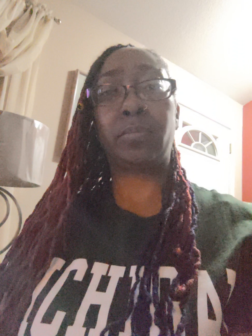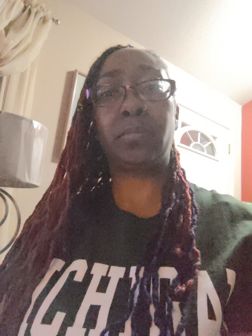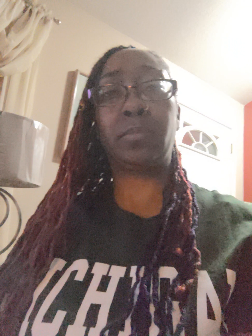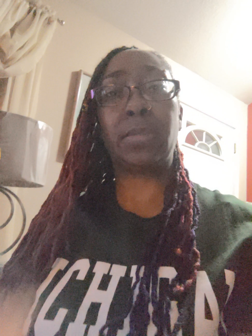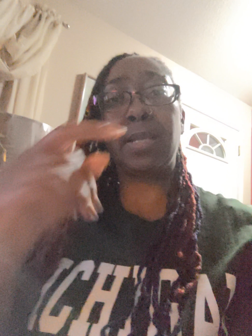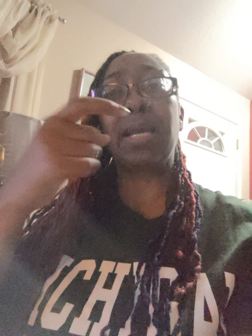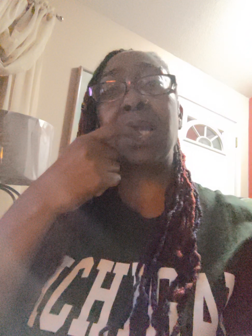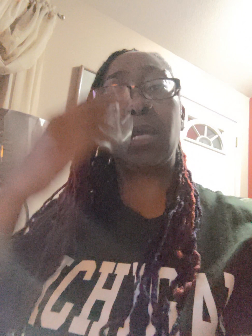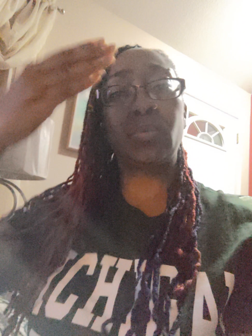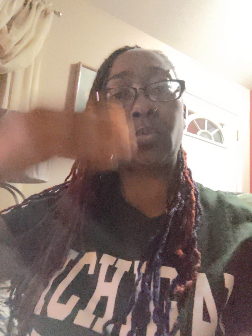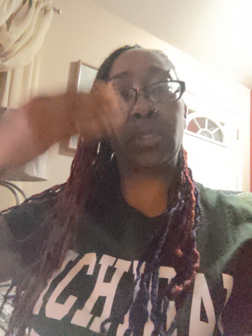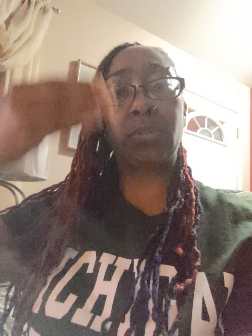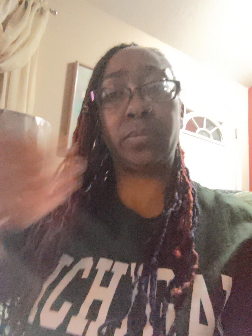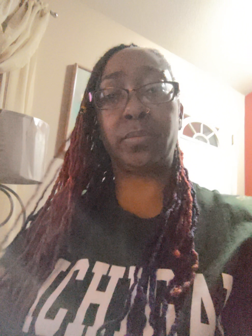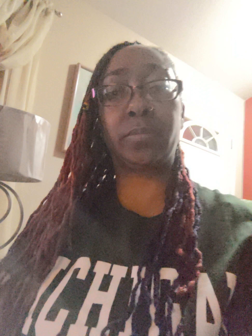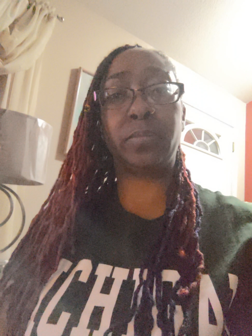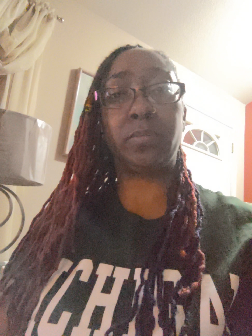window